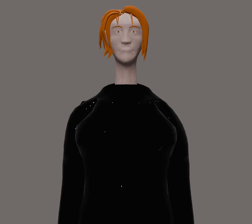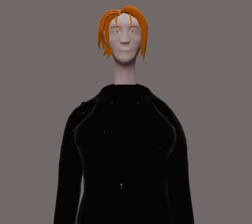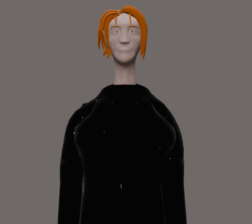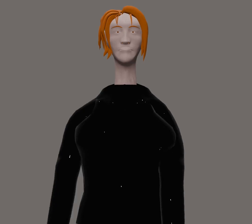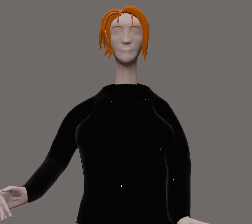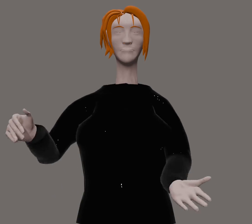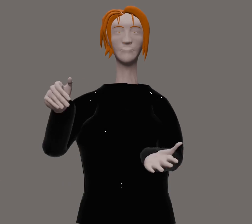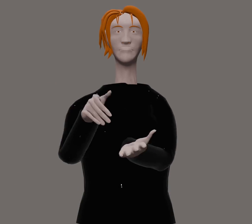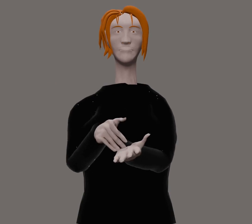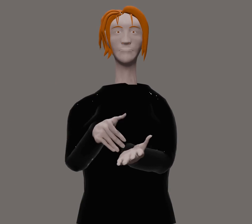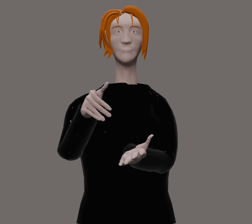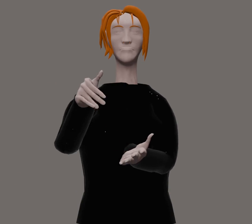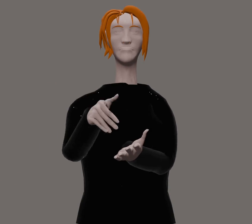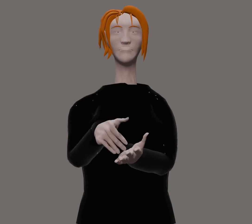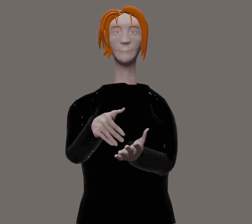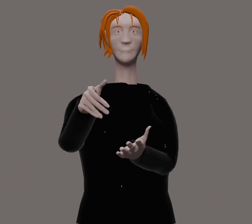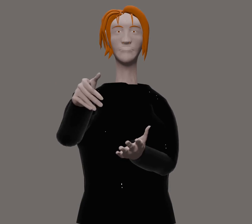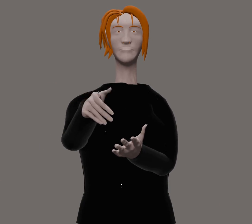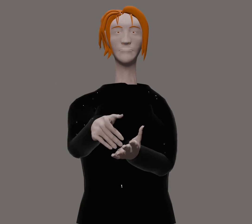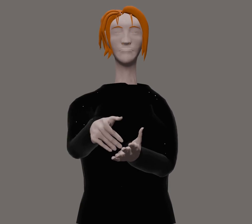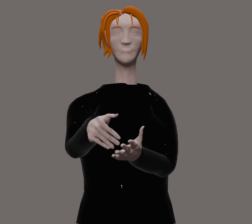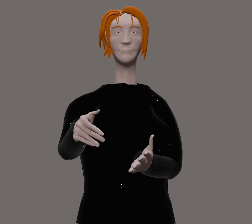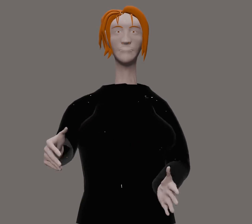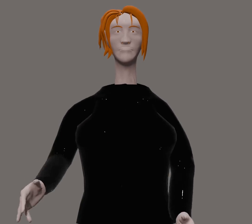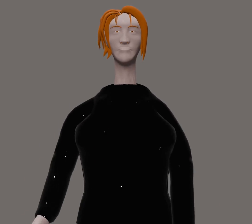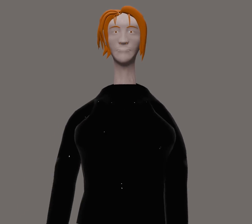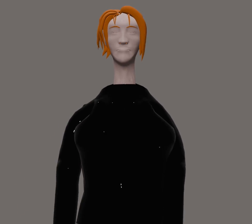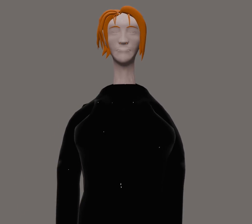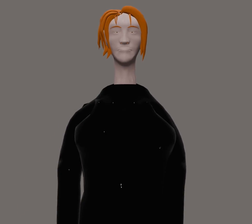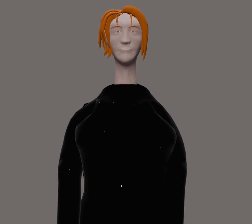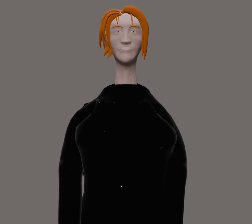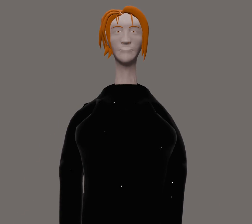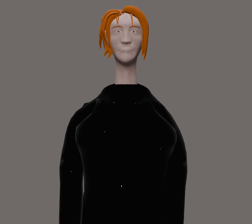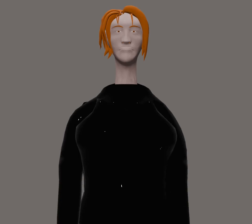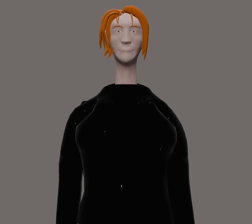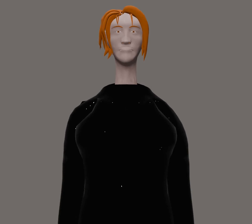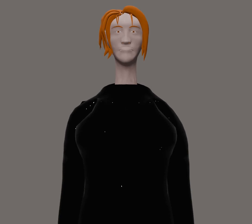Billion